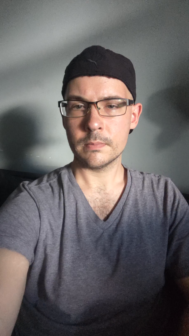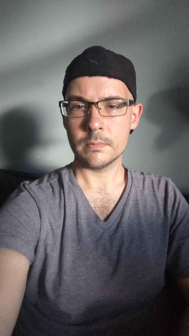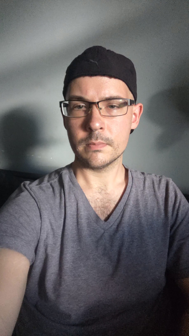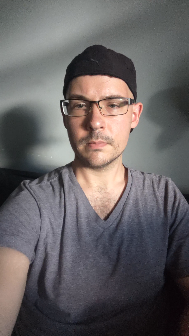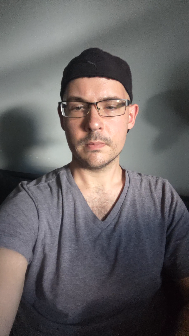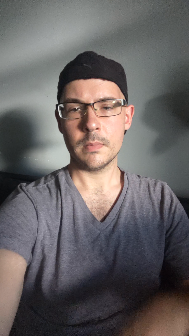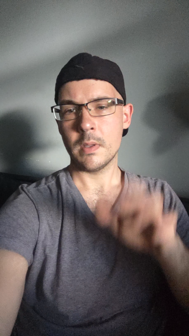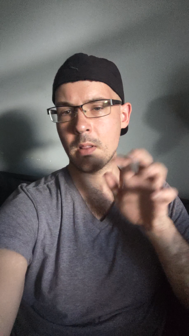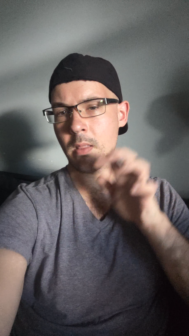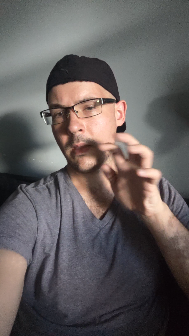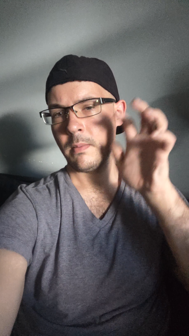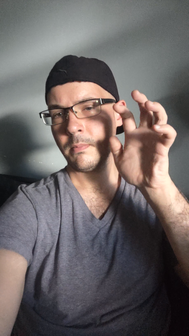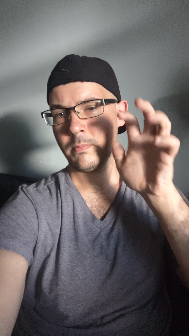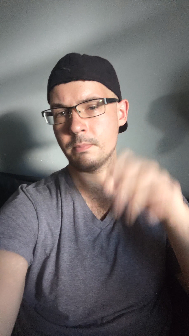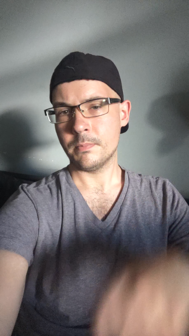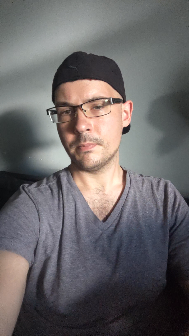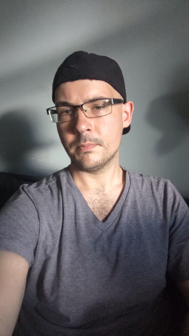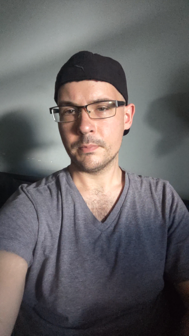climb